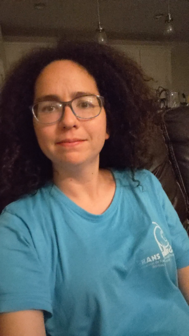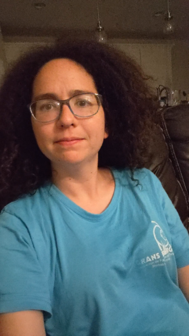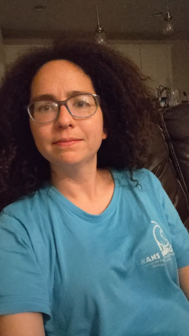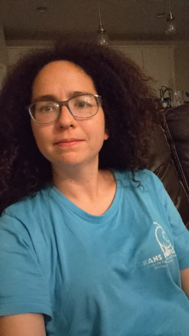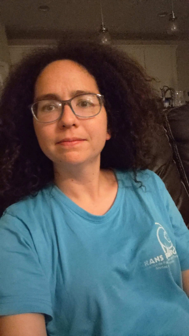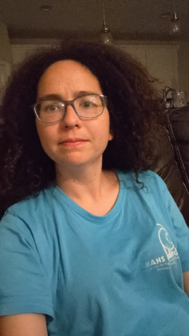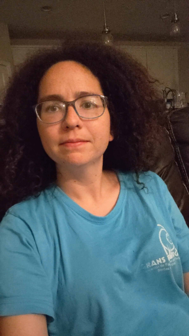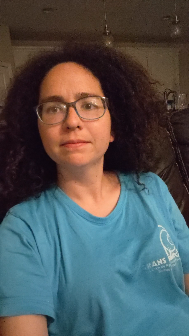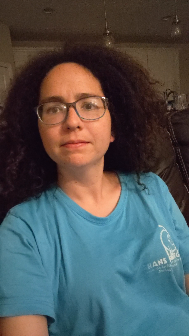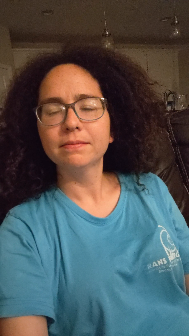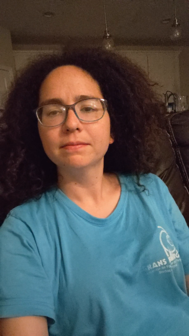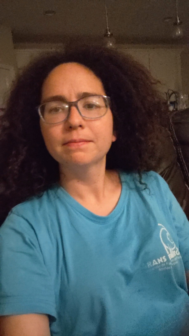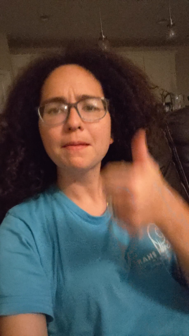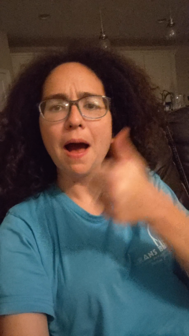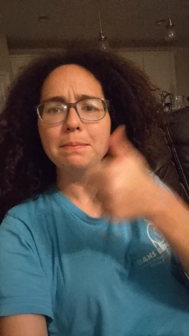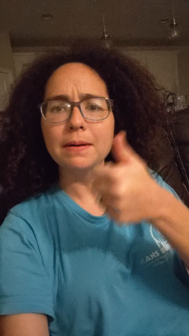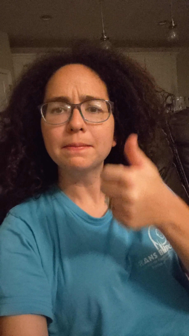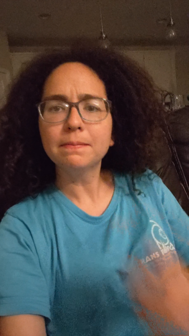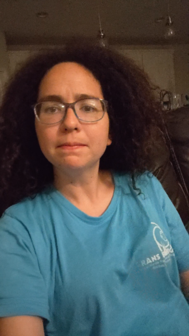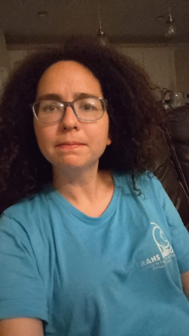help